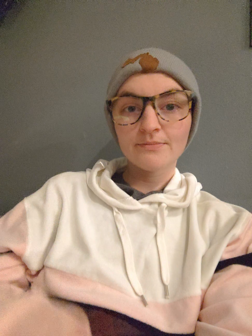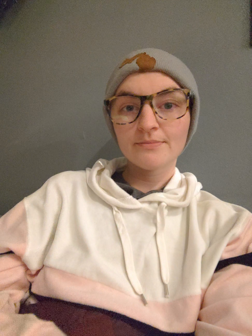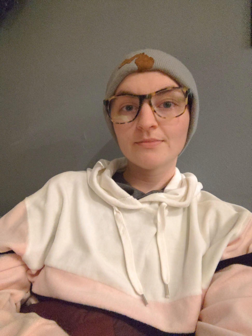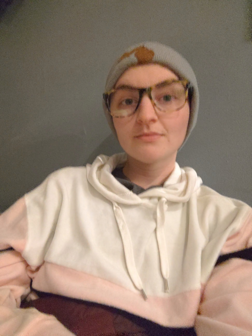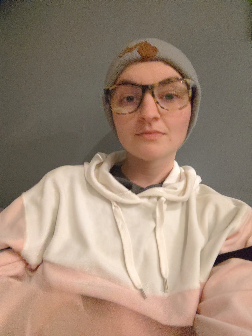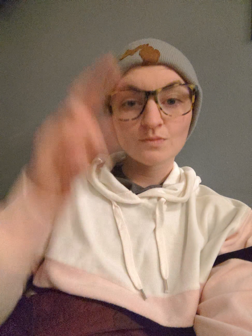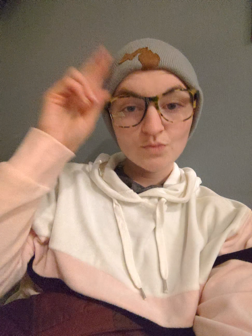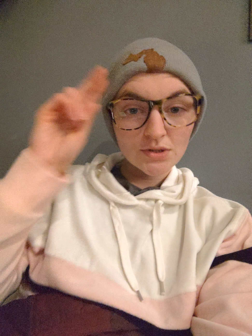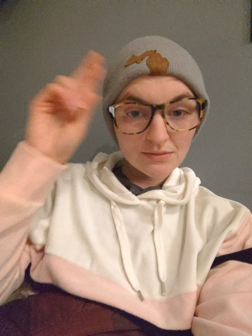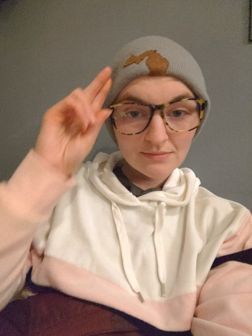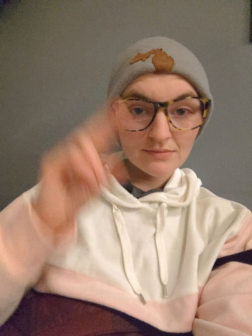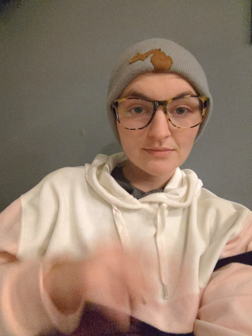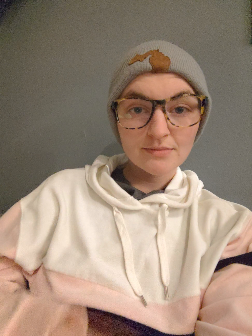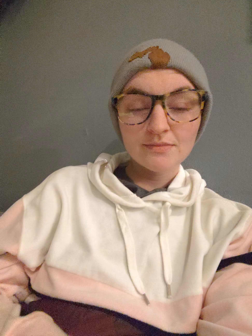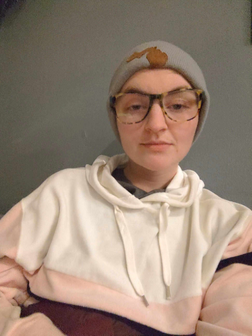uncle